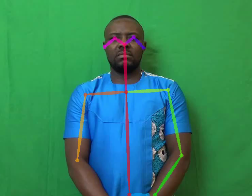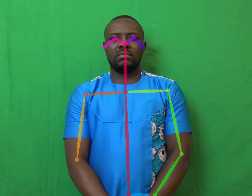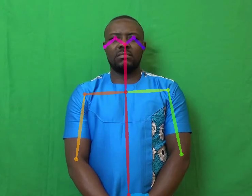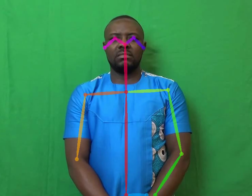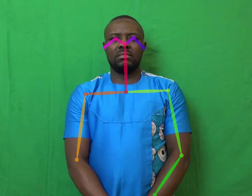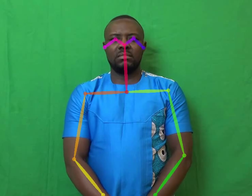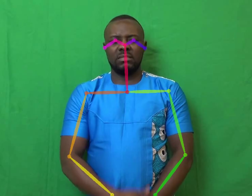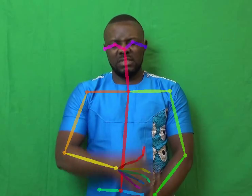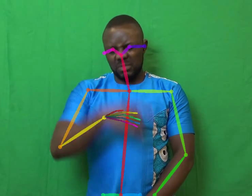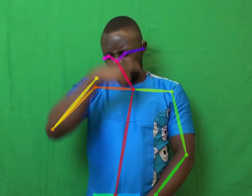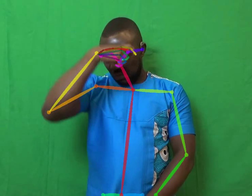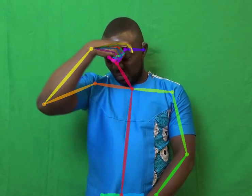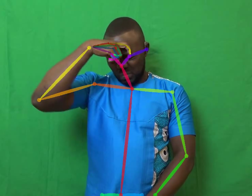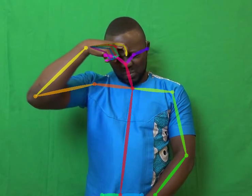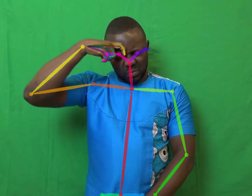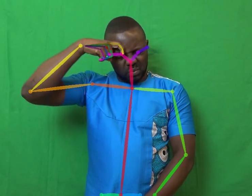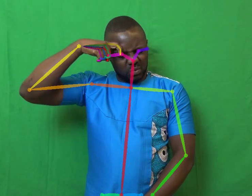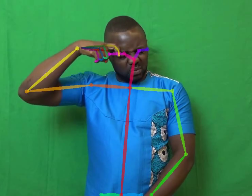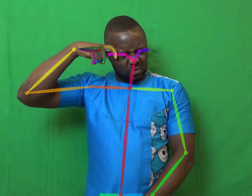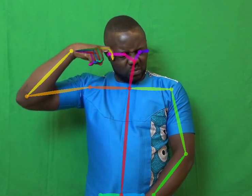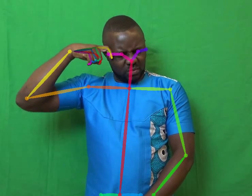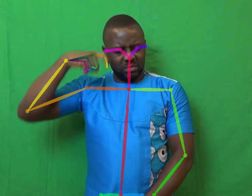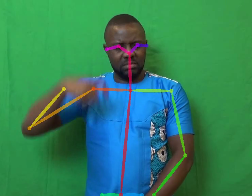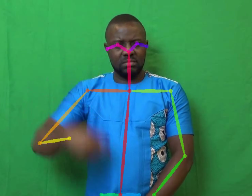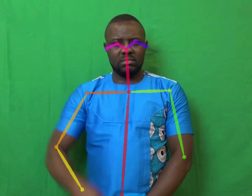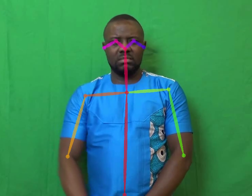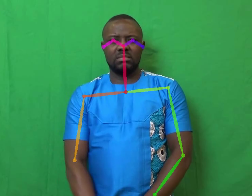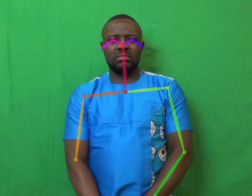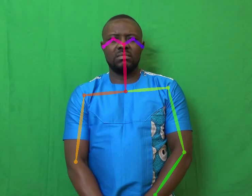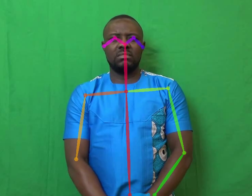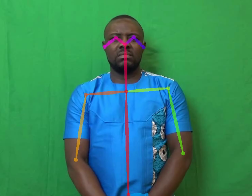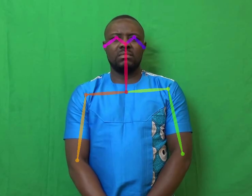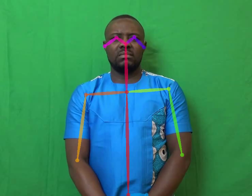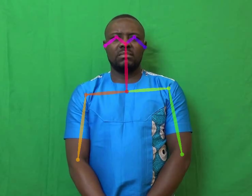sweat